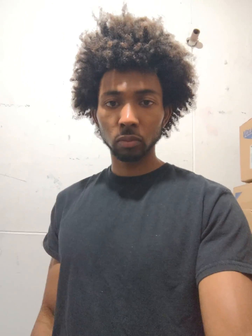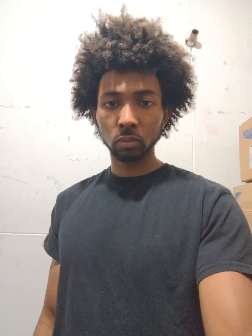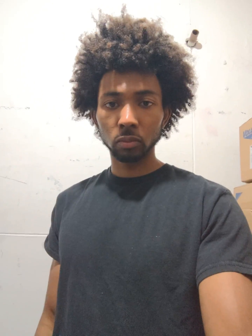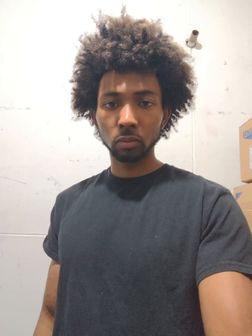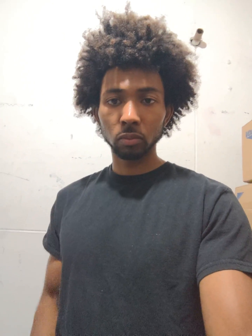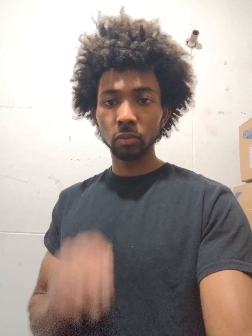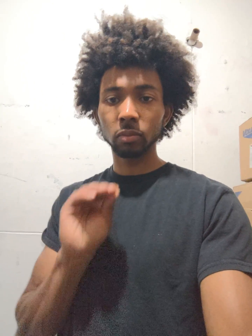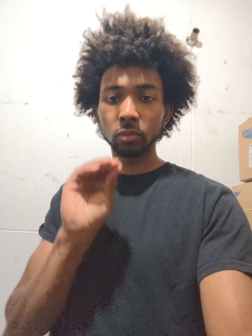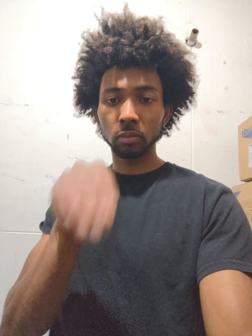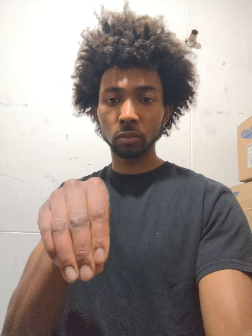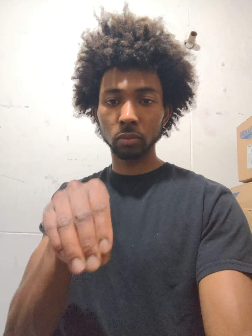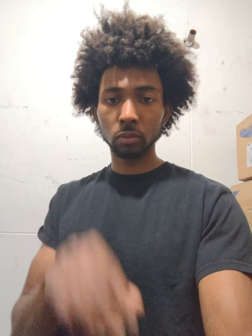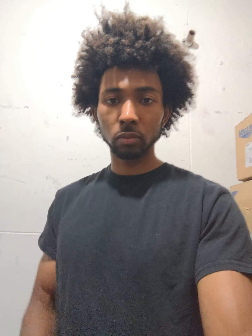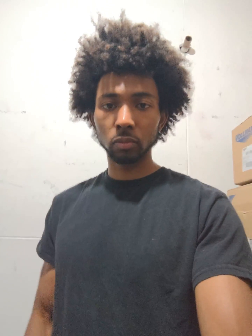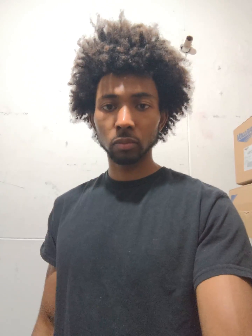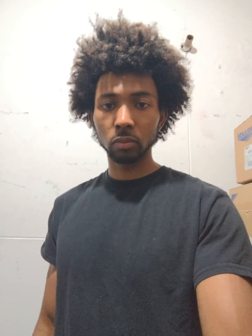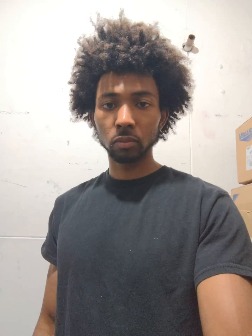put